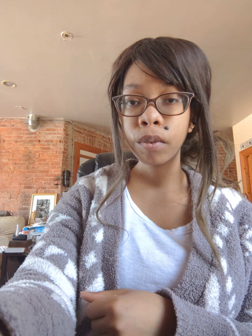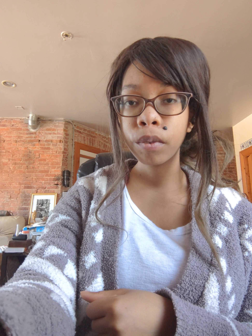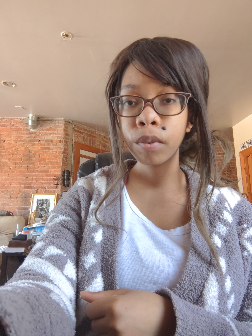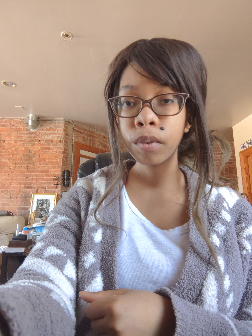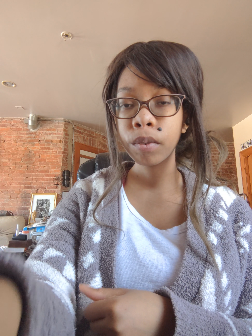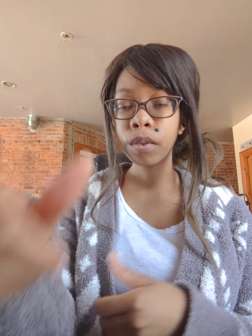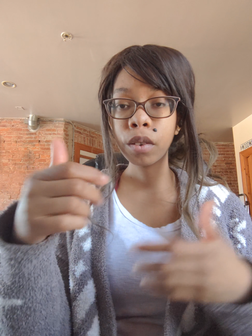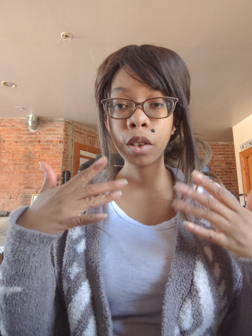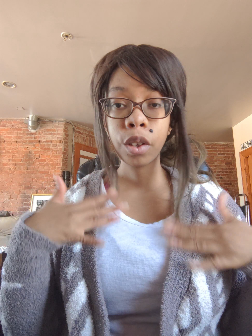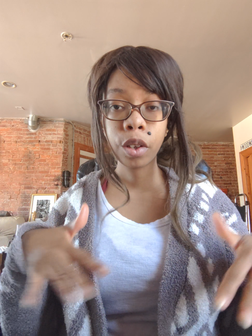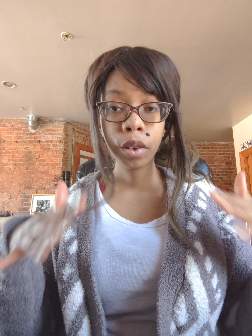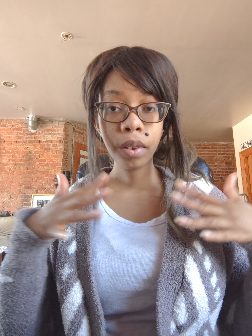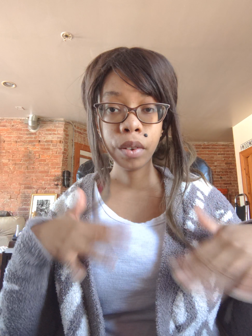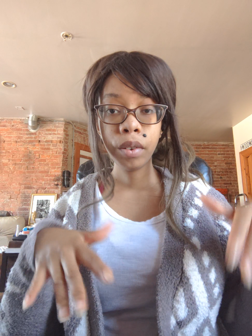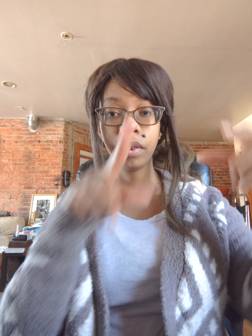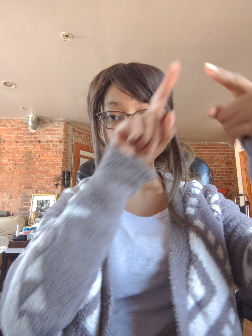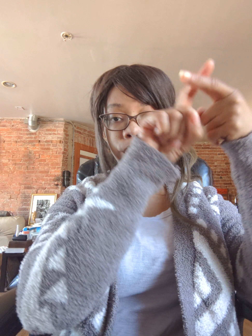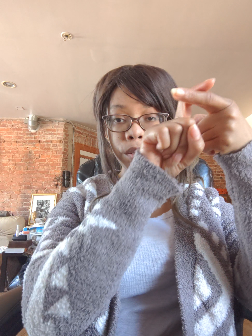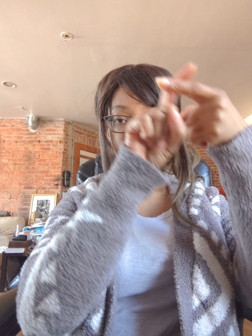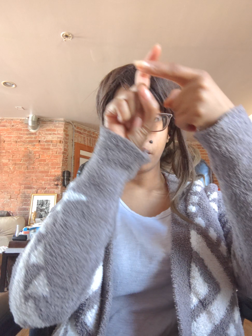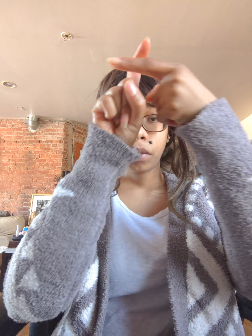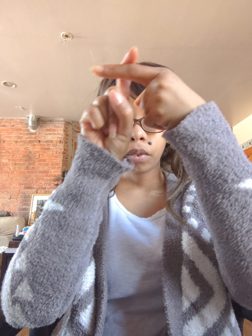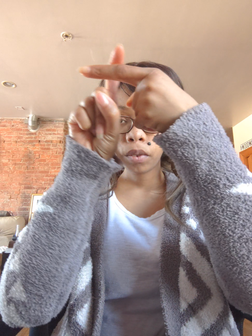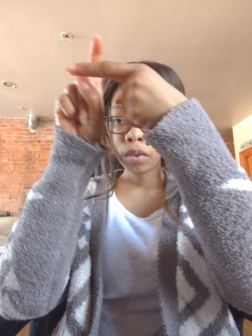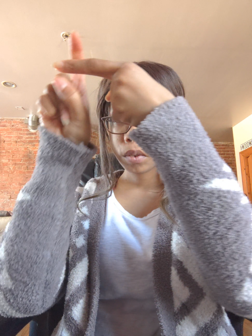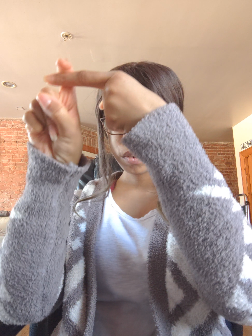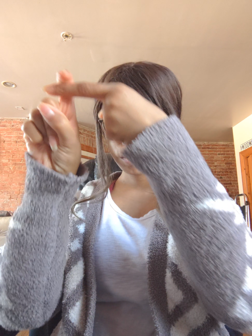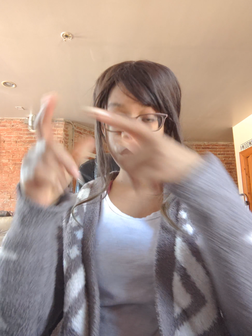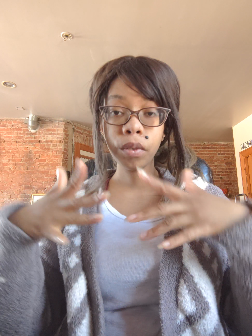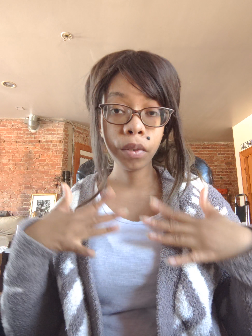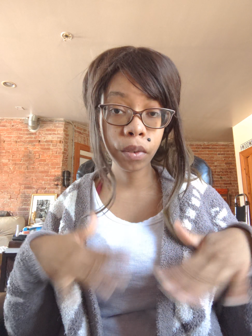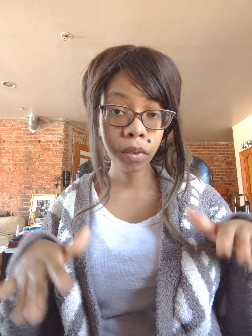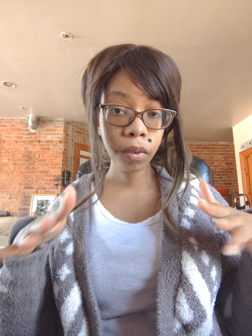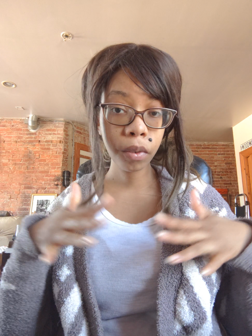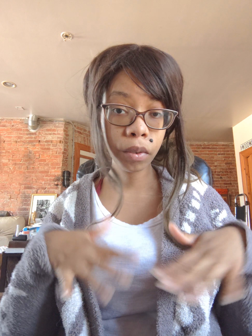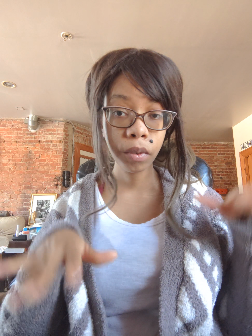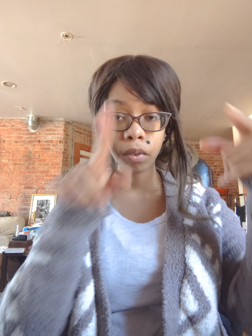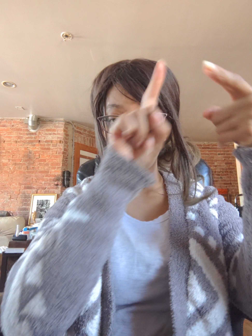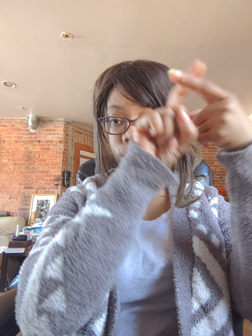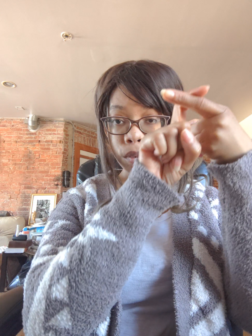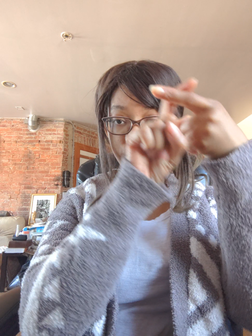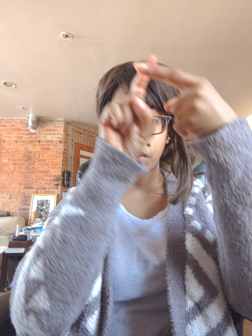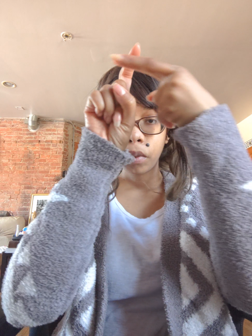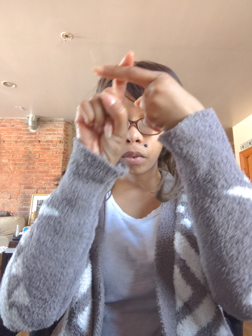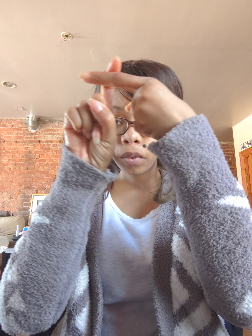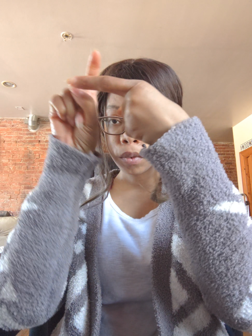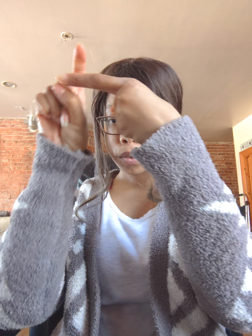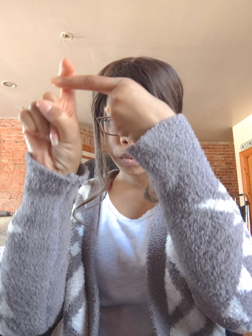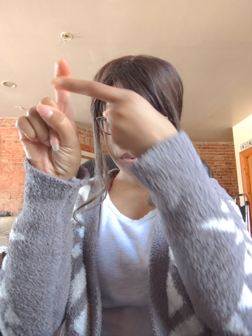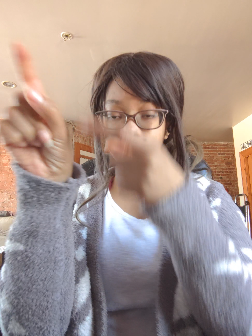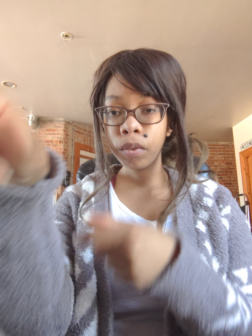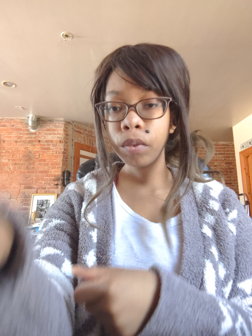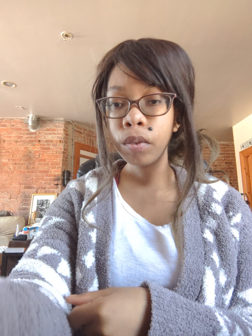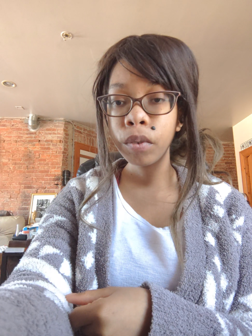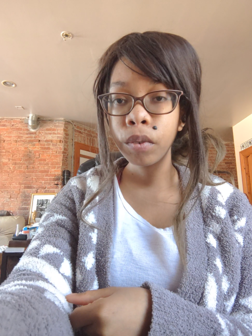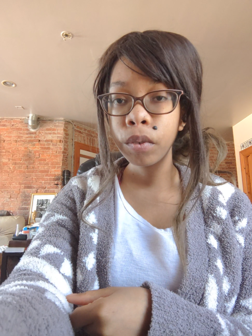closet